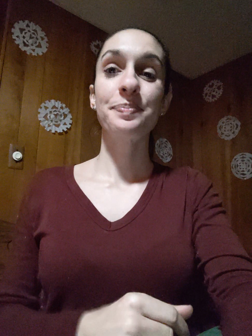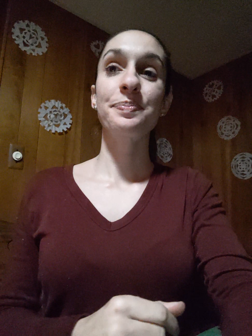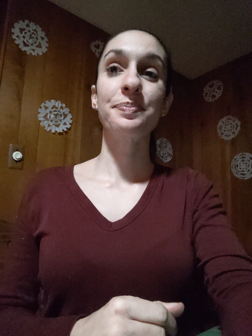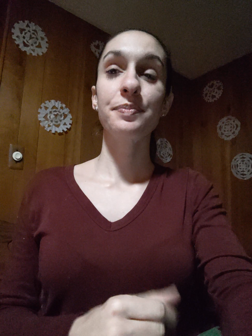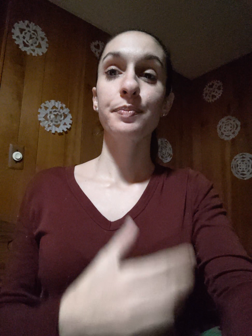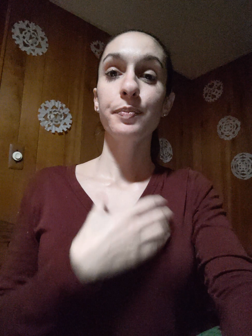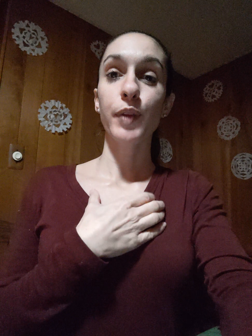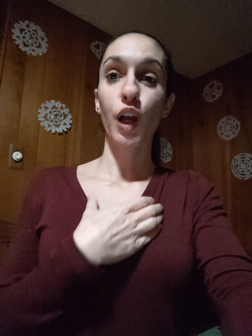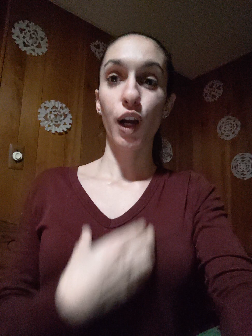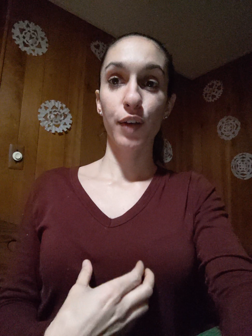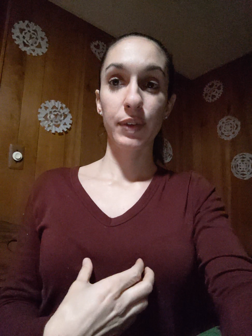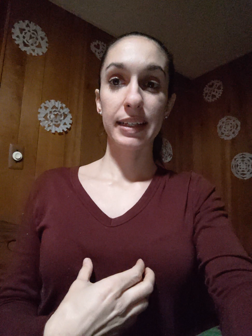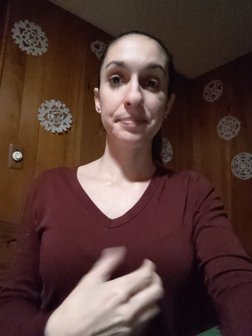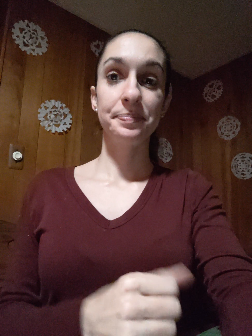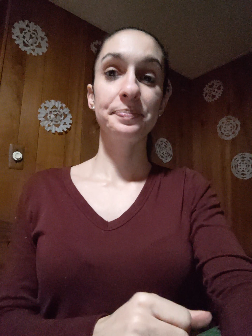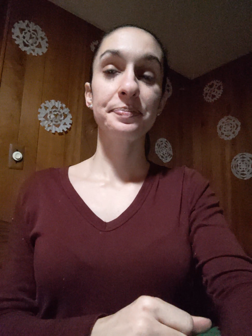hungry